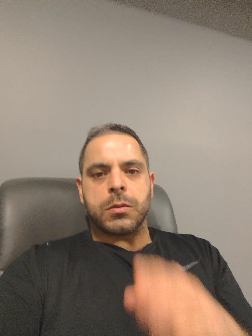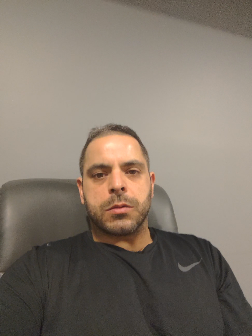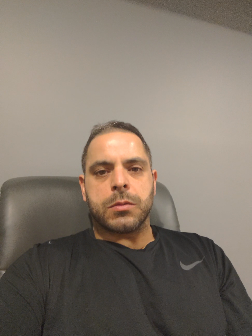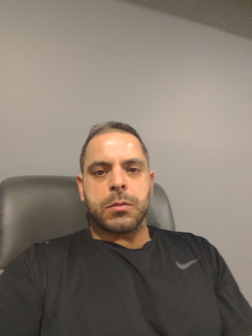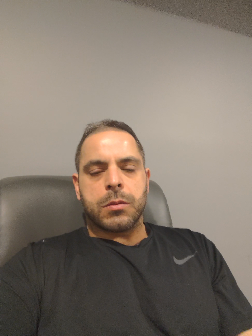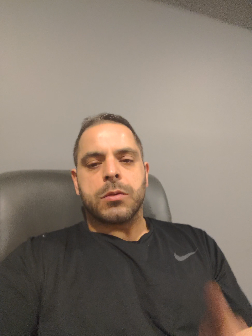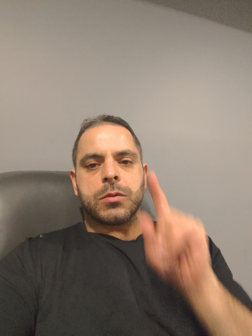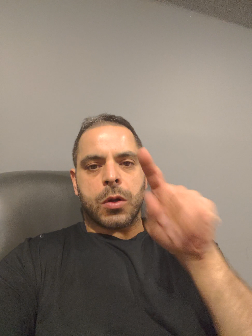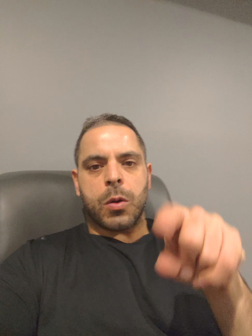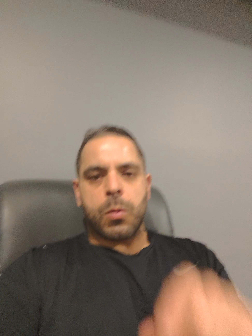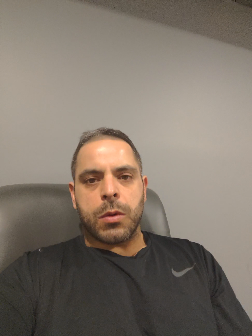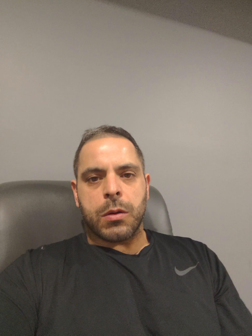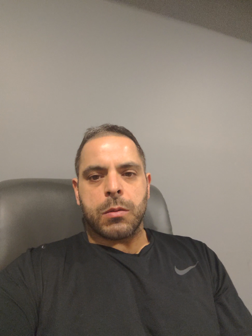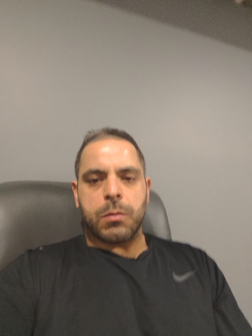go